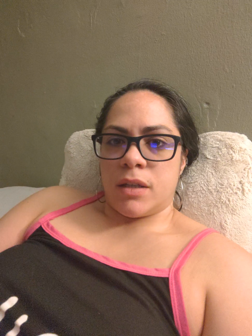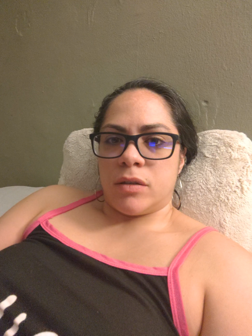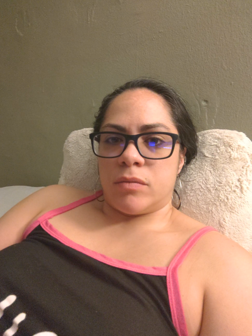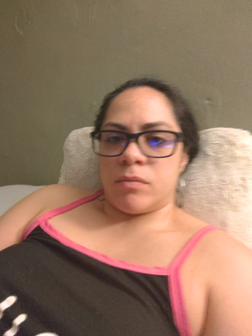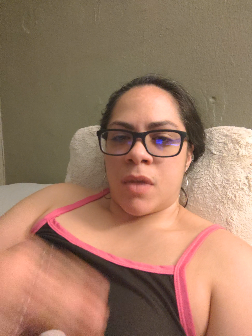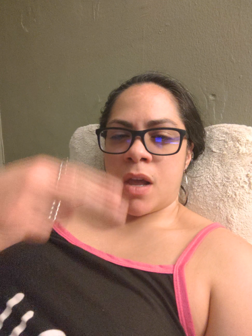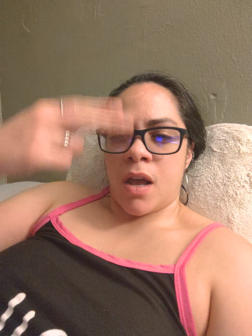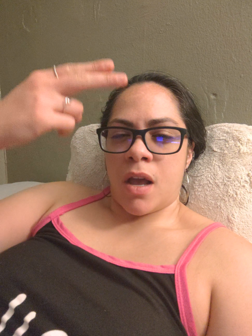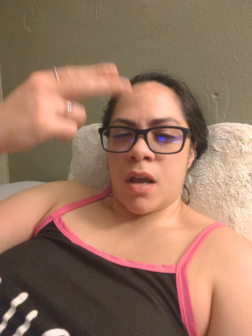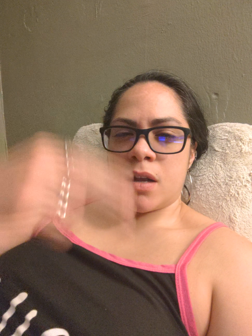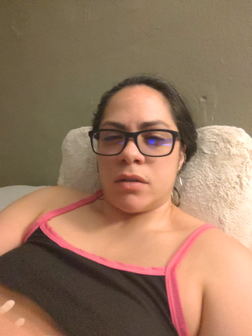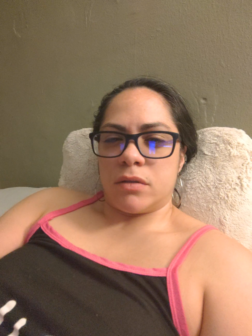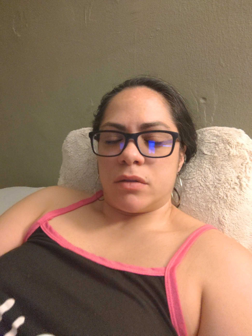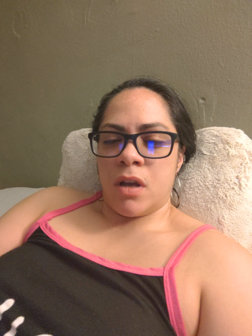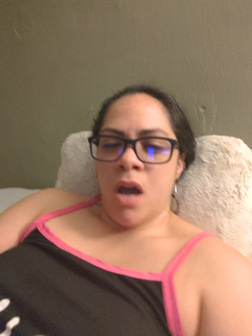high